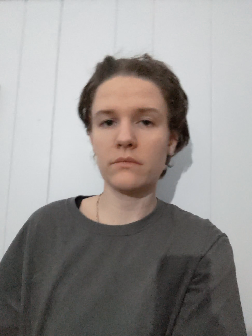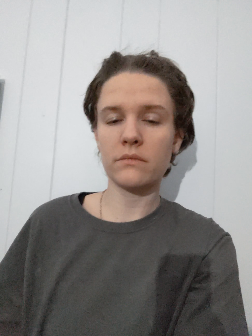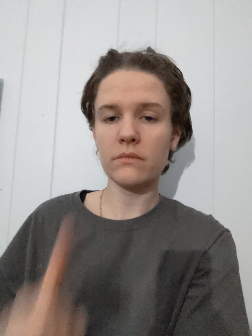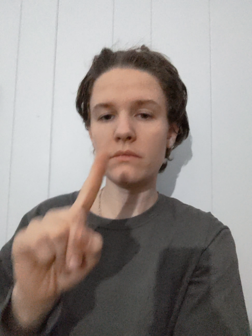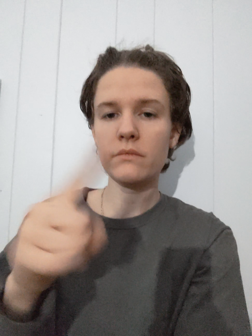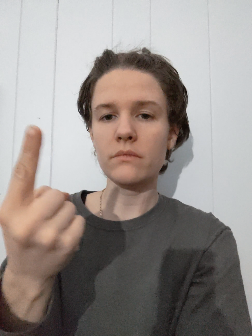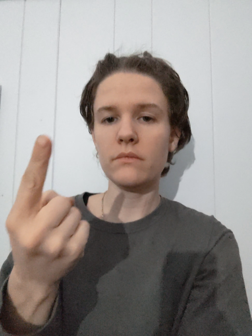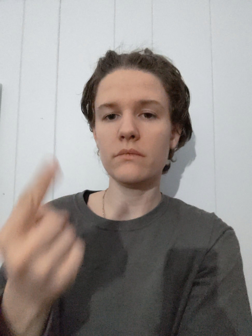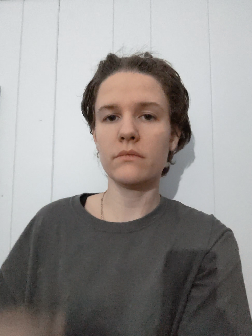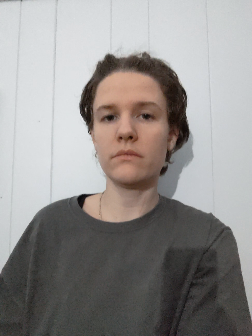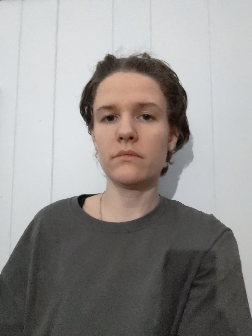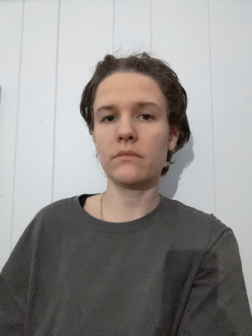first